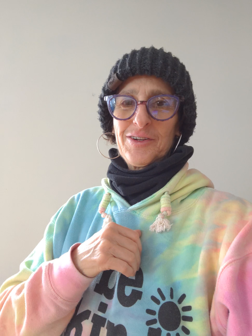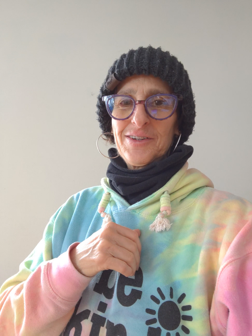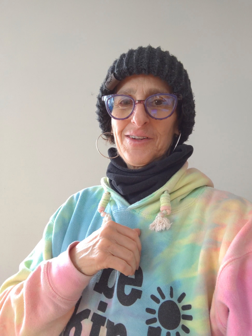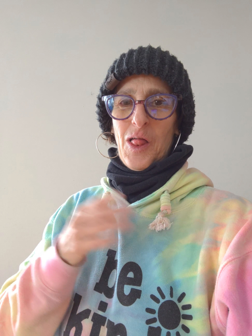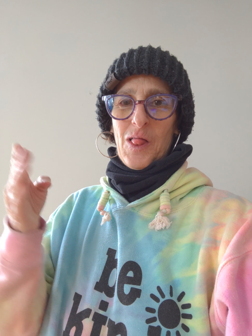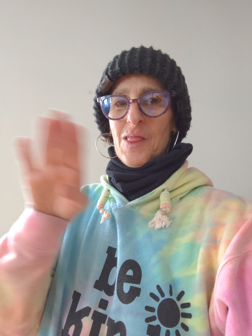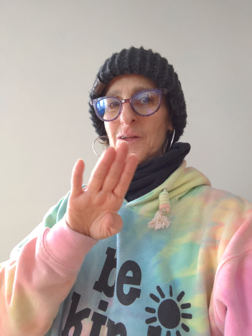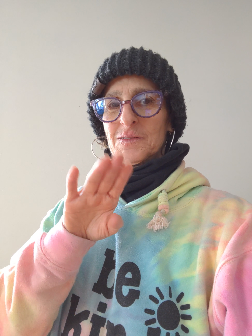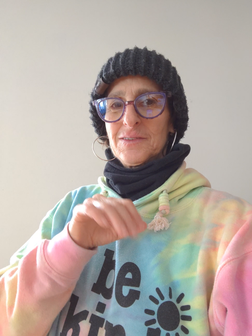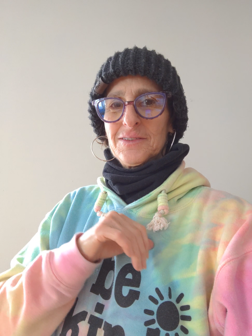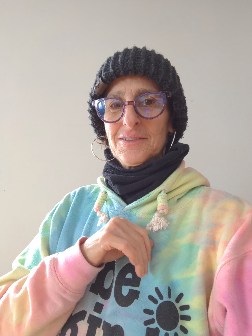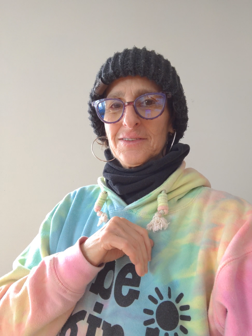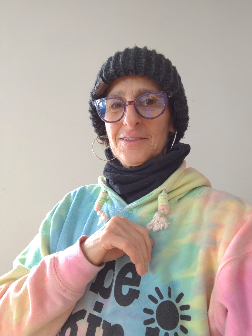close